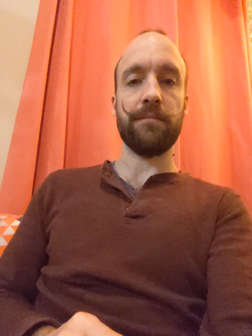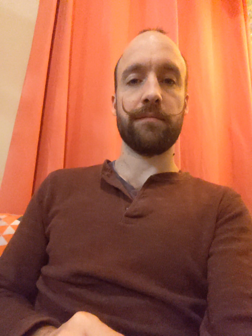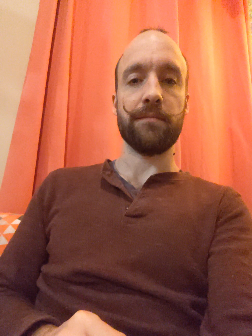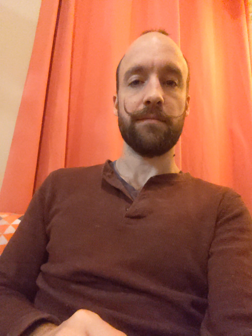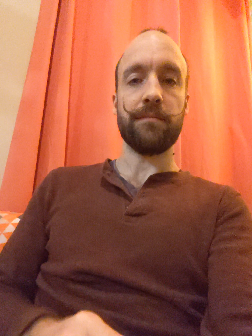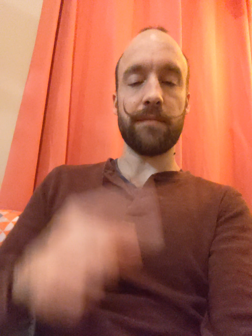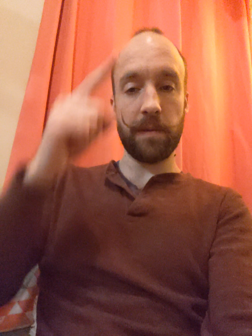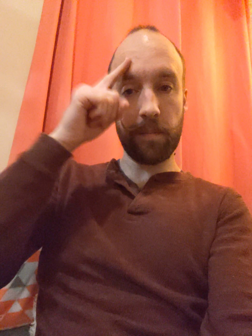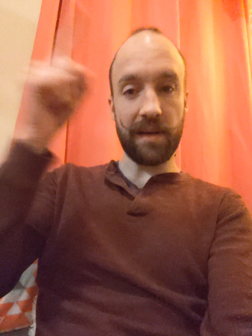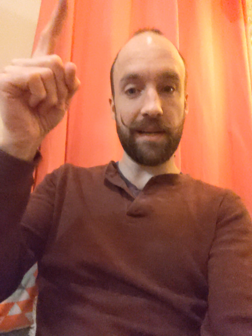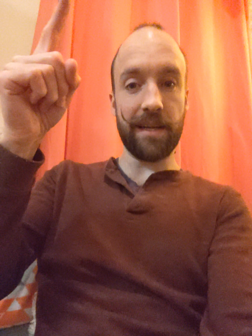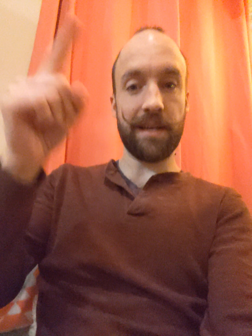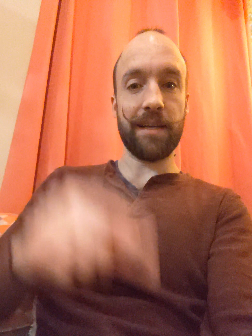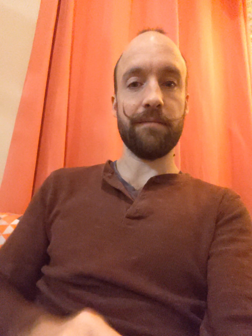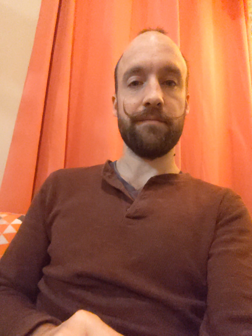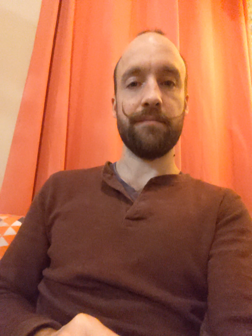penny